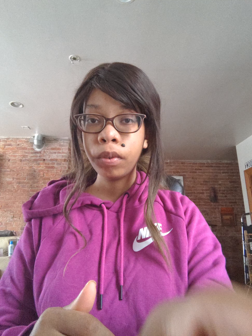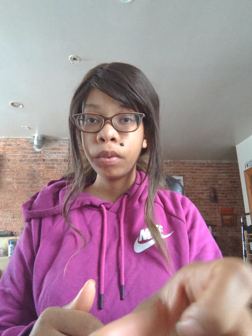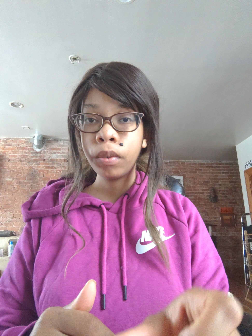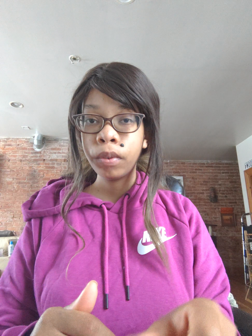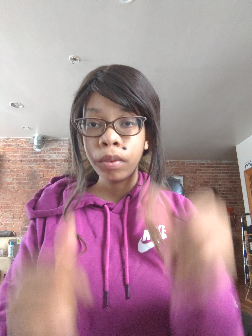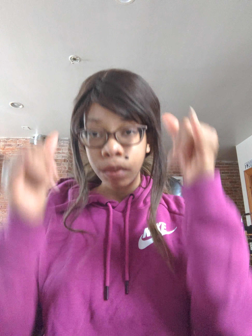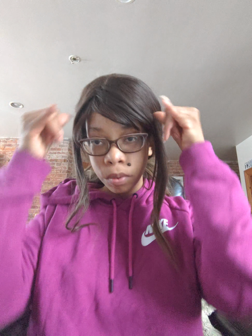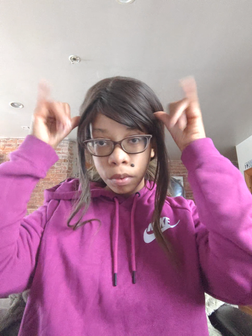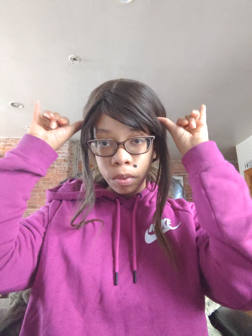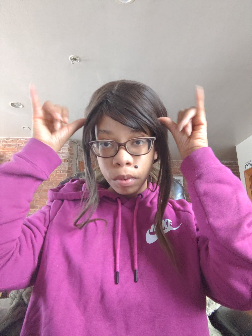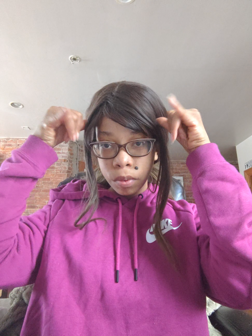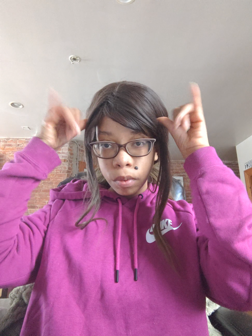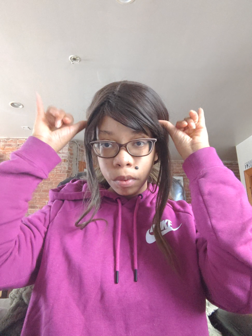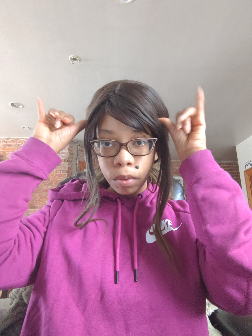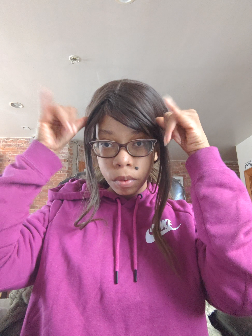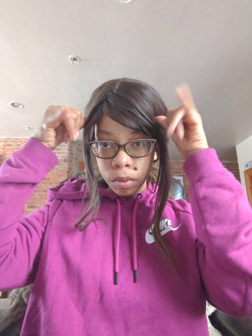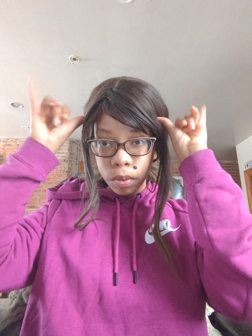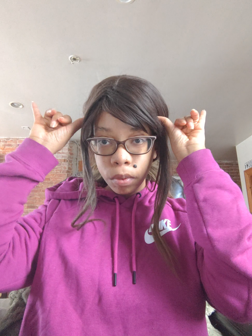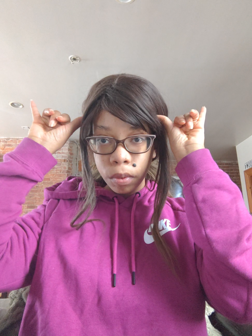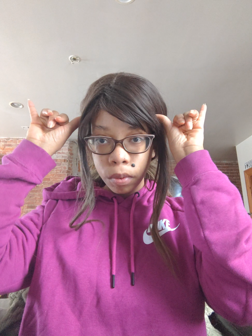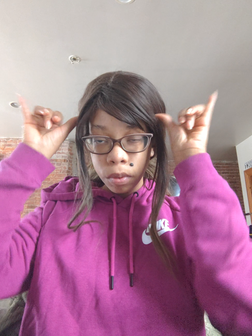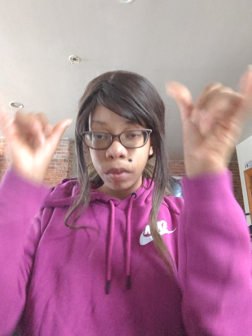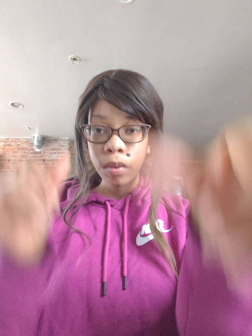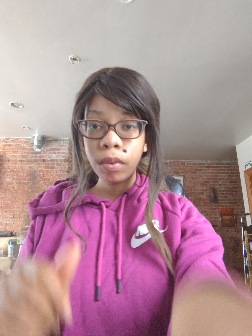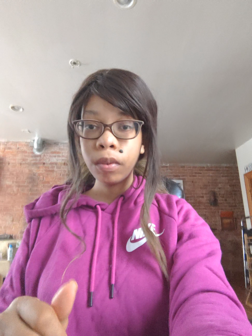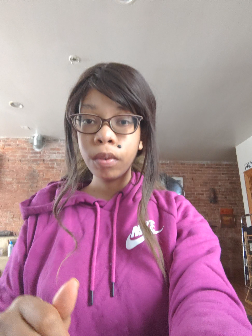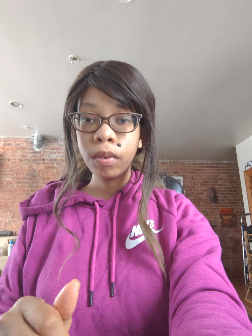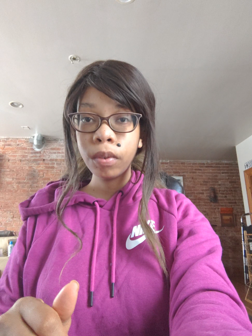cow